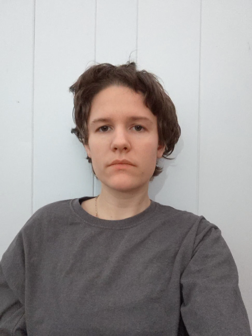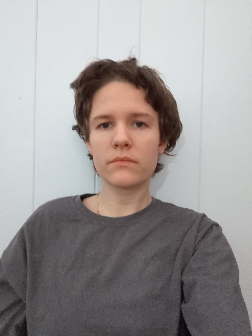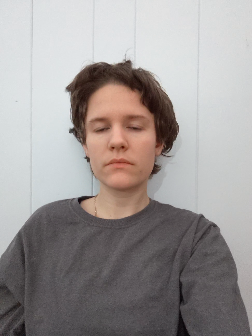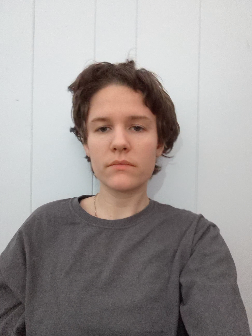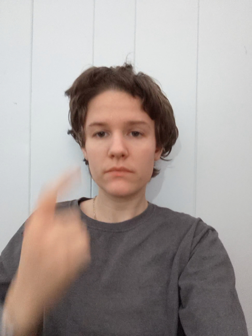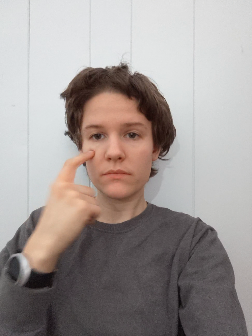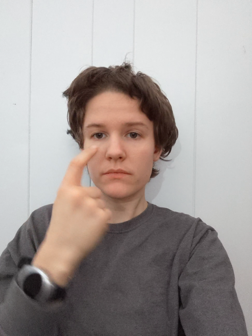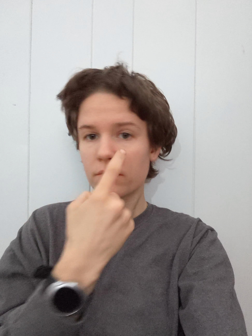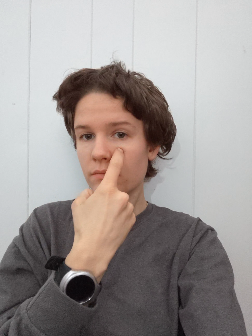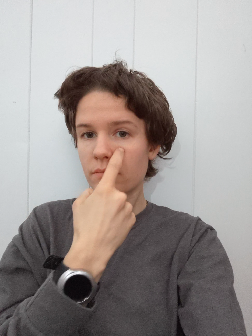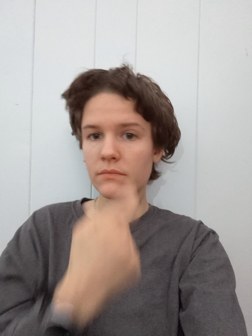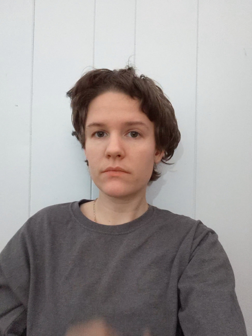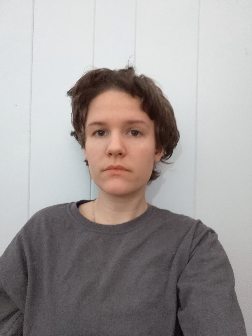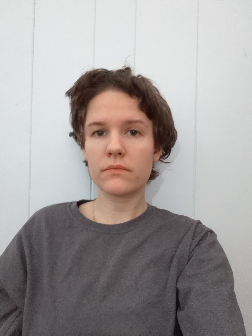eye